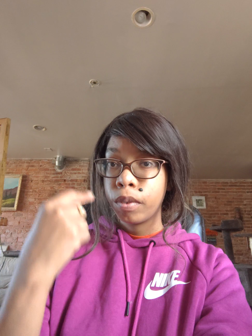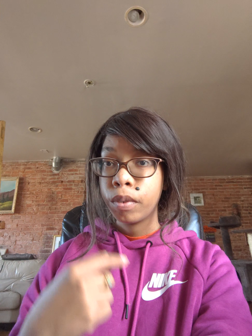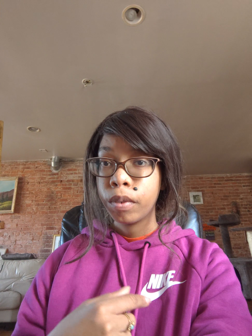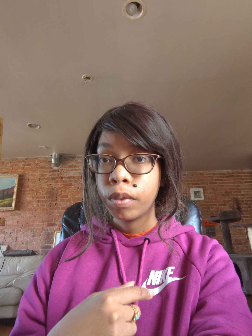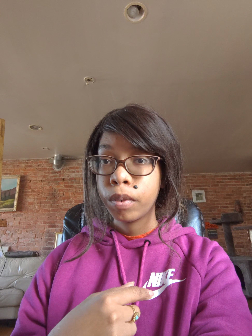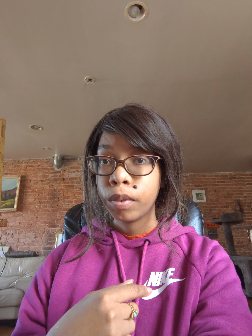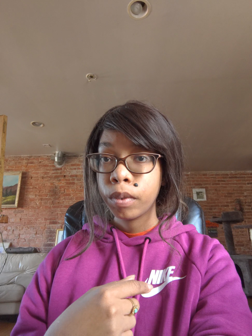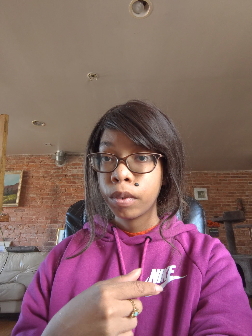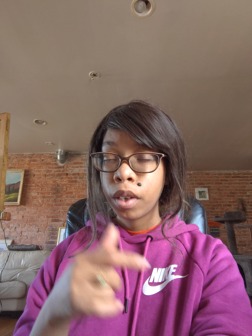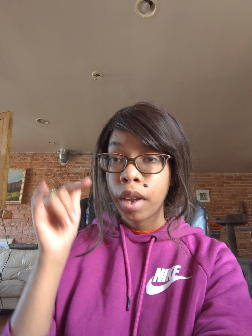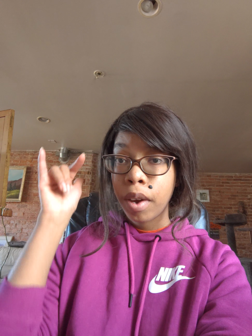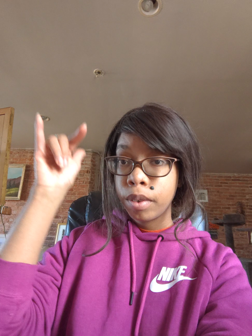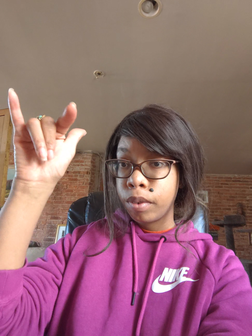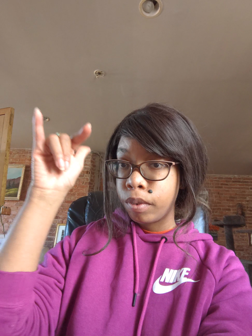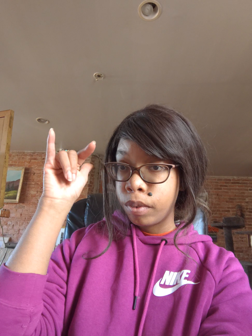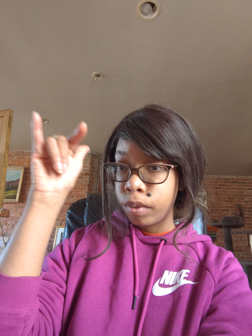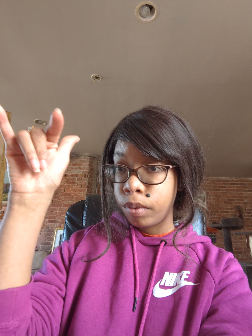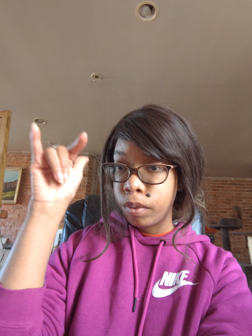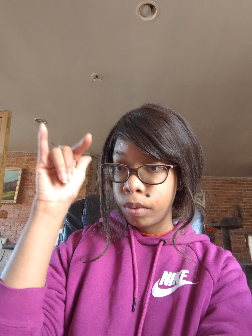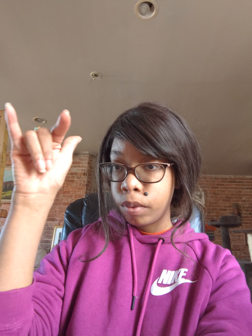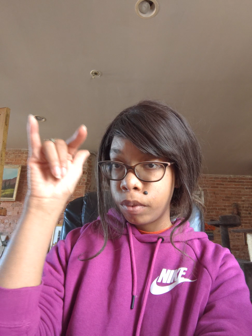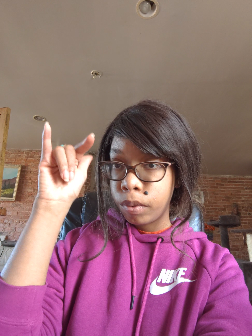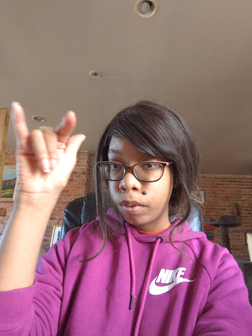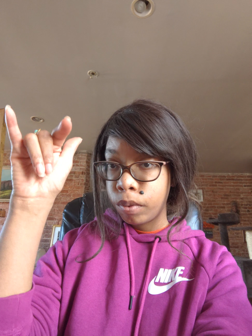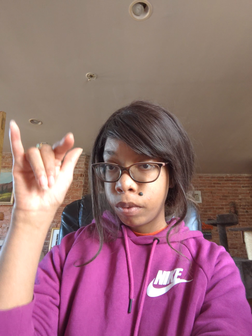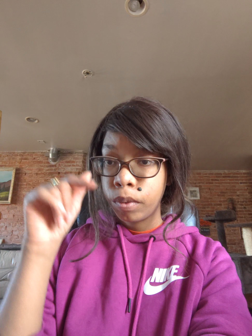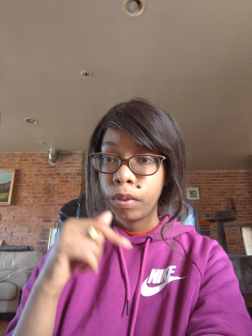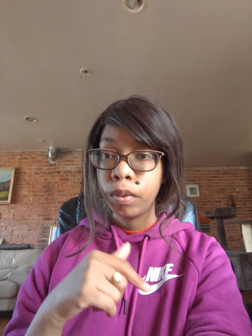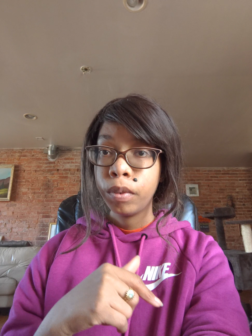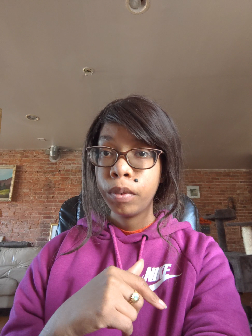airplane